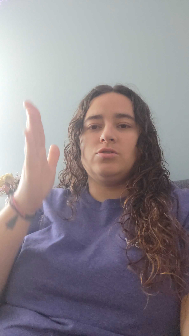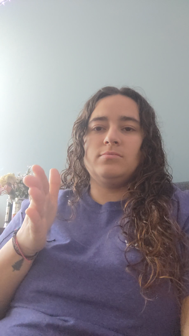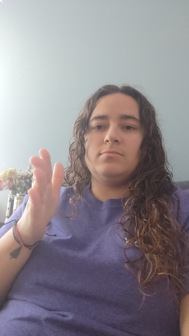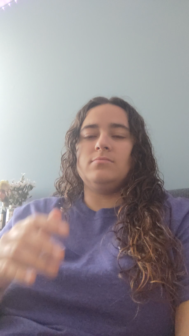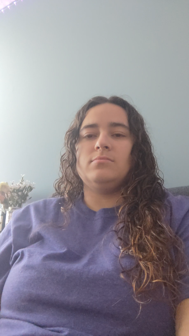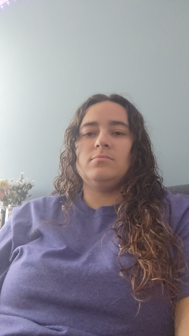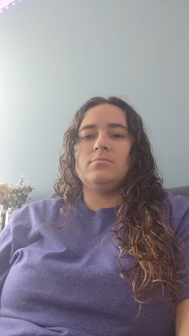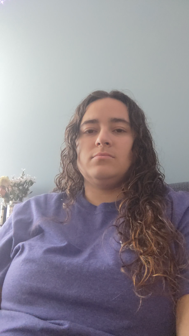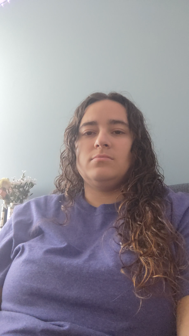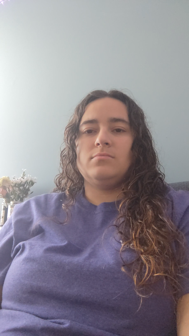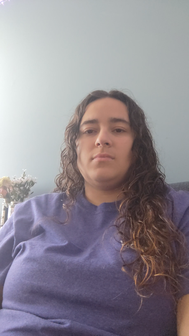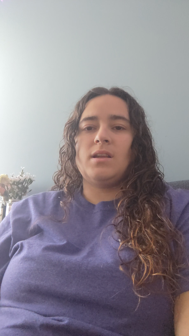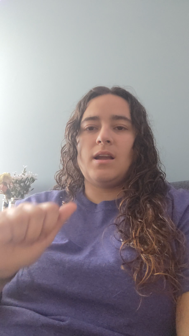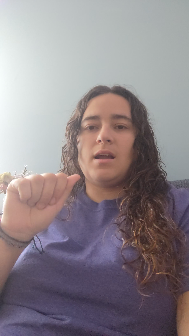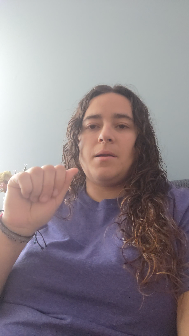am